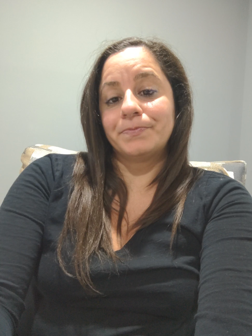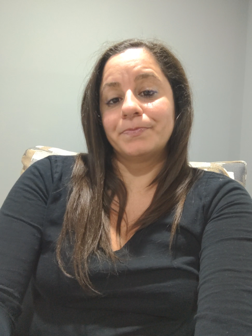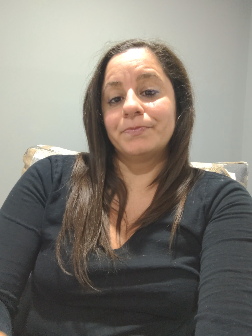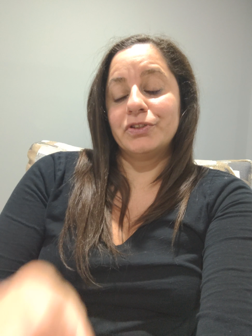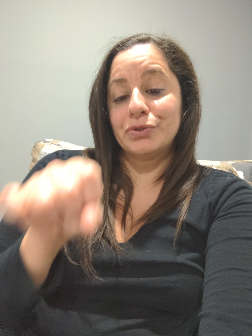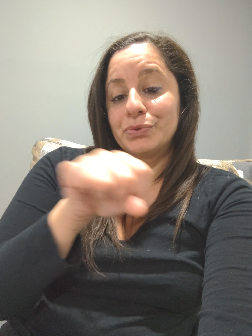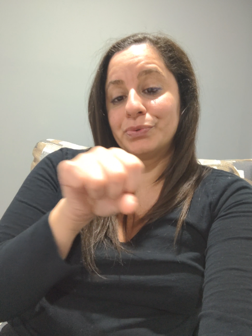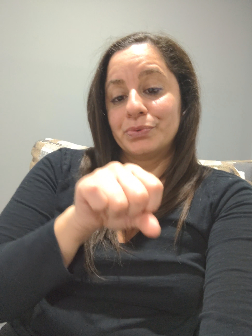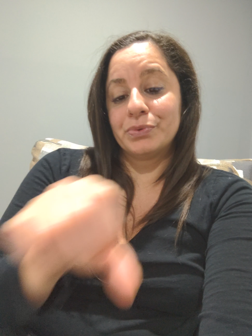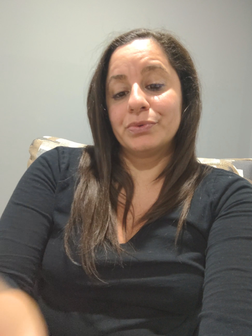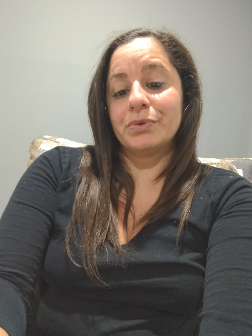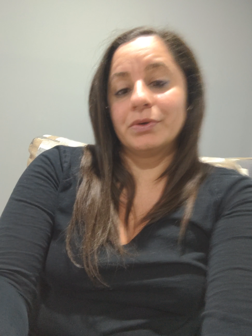shoe